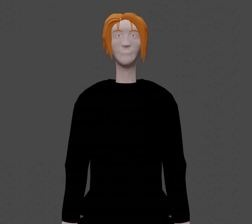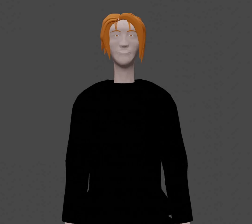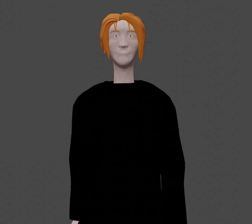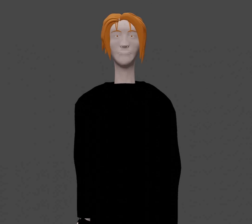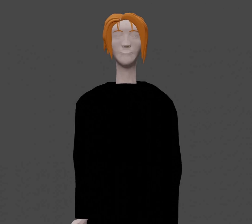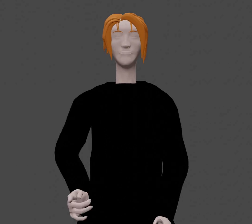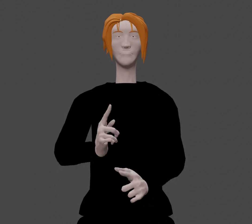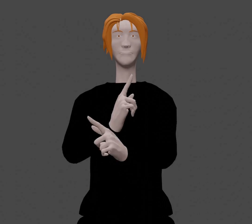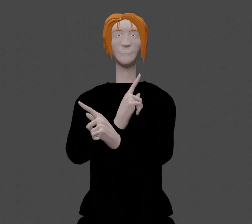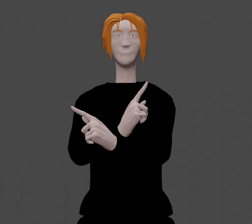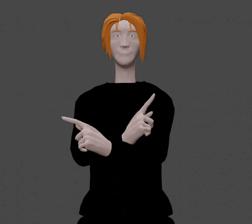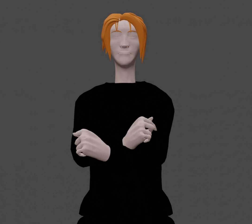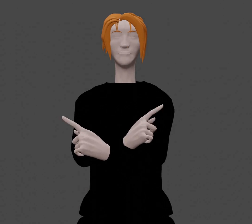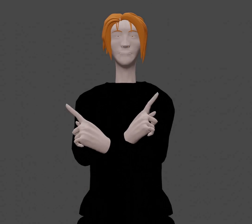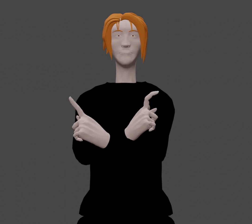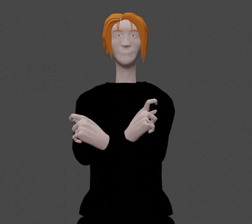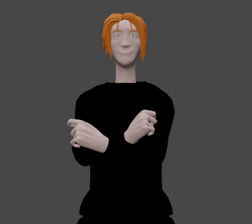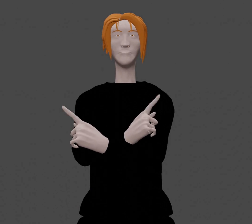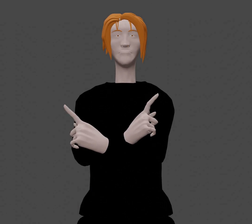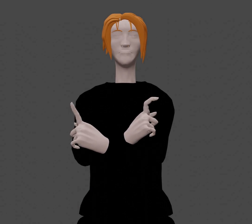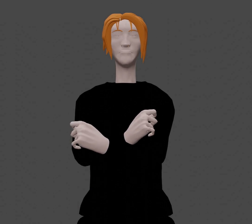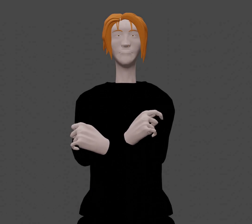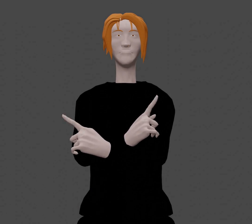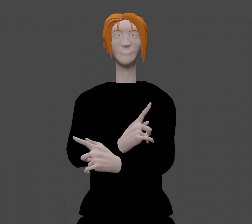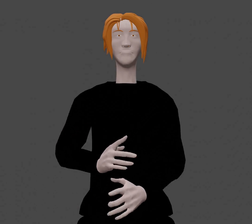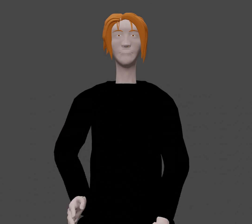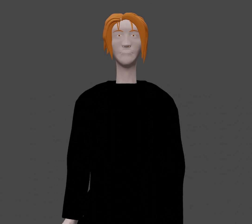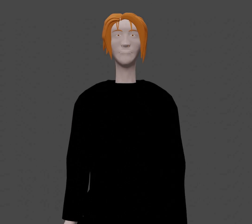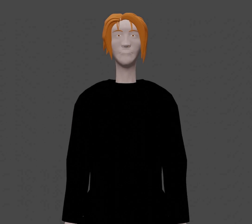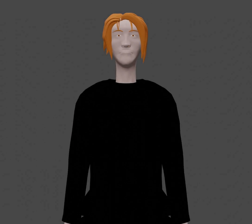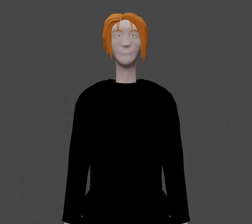Austria